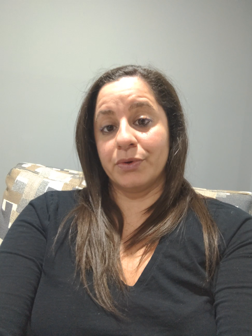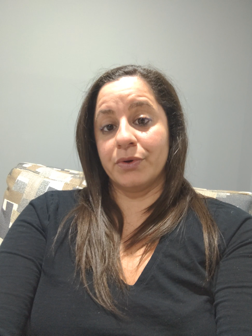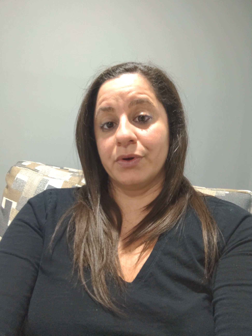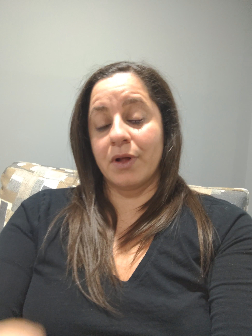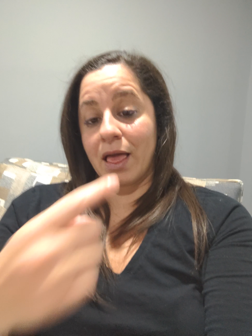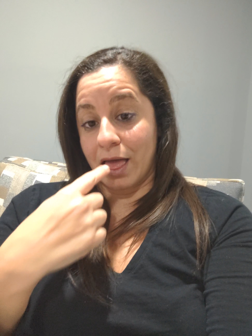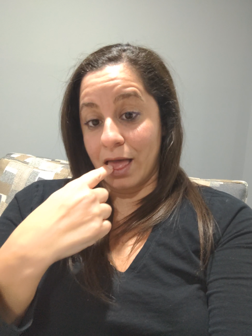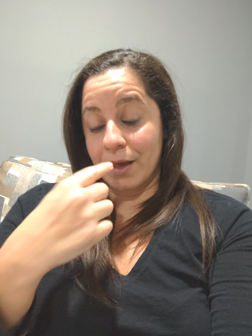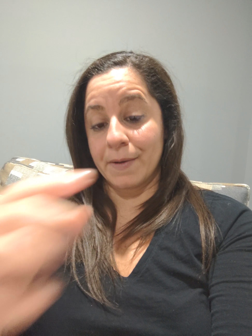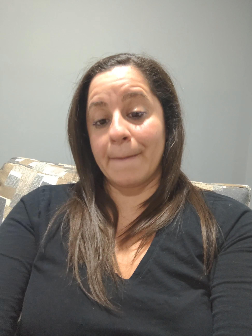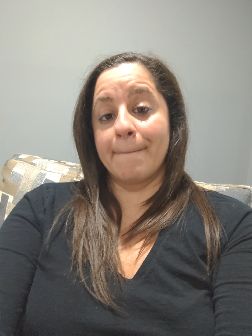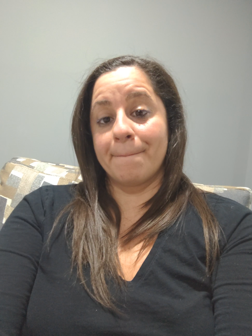tongue